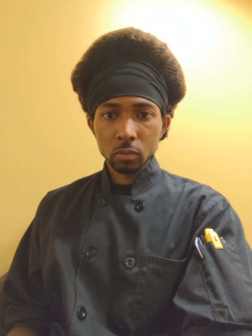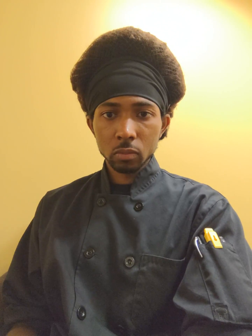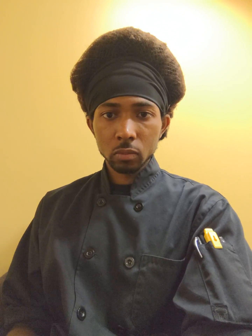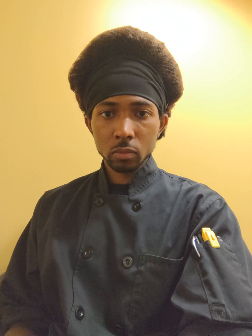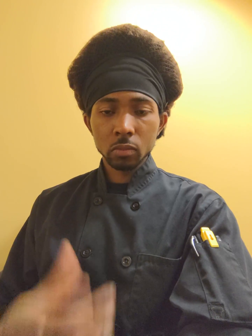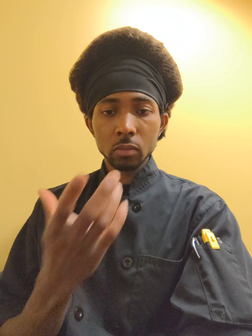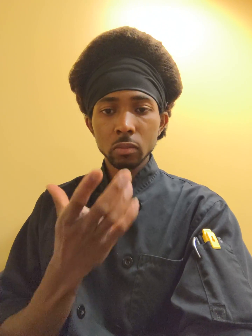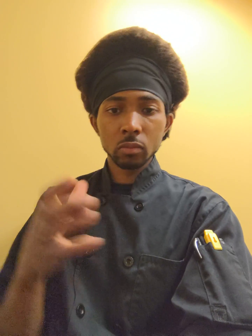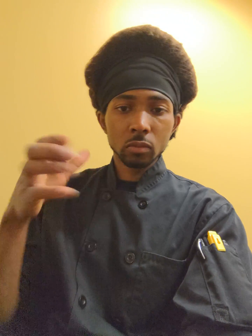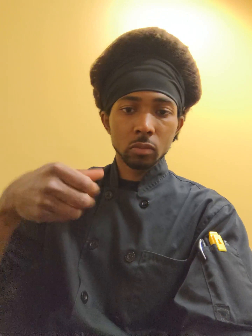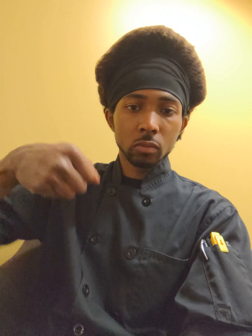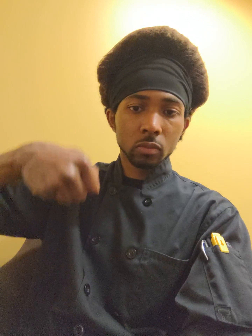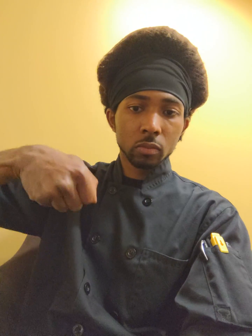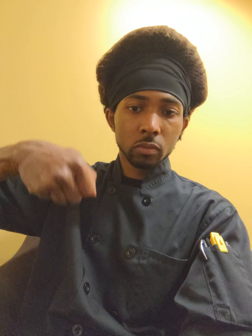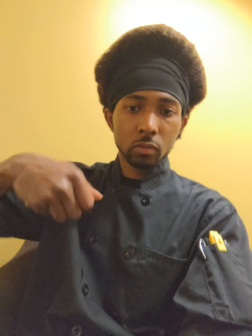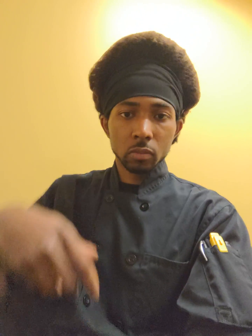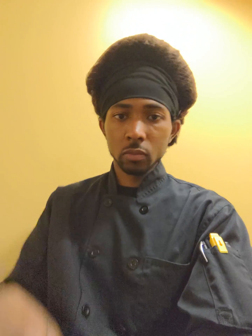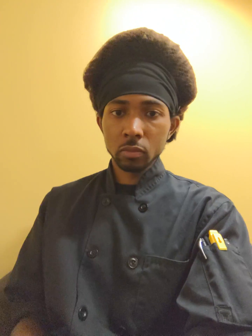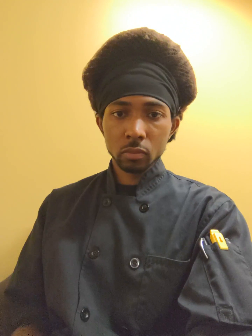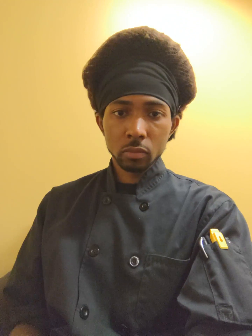basket